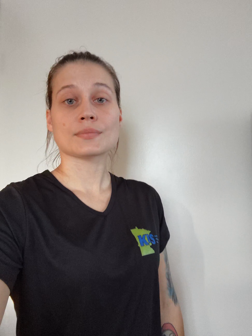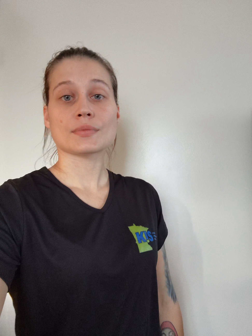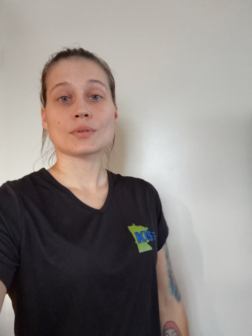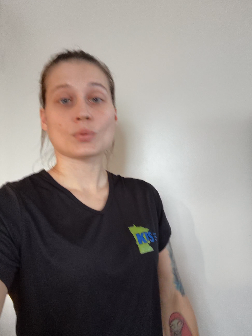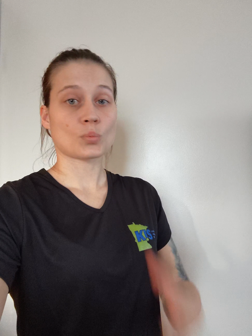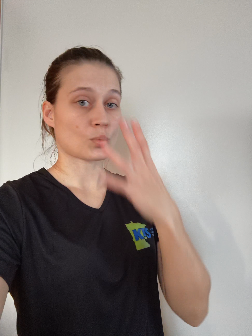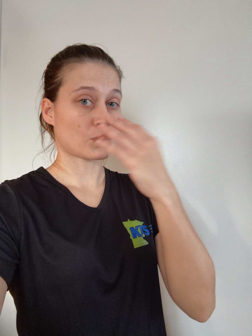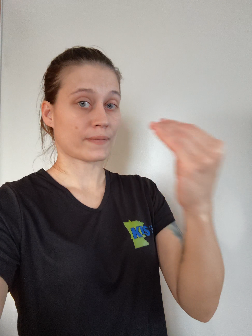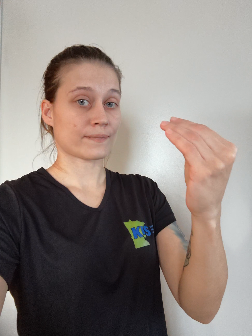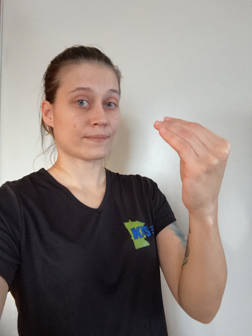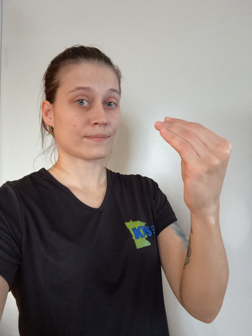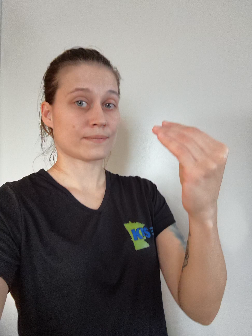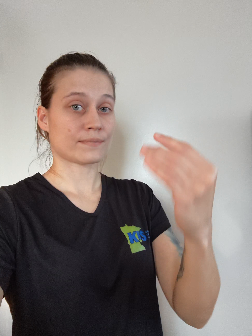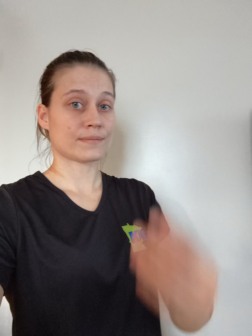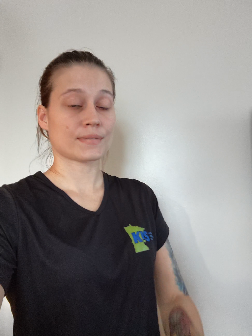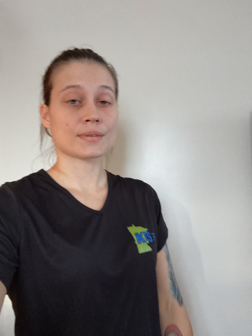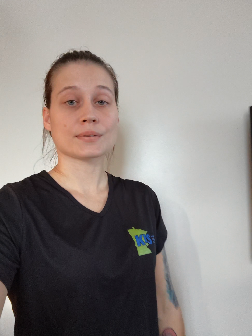wolf